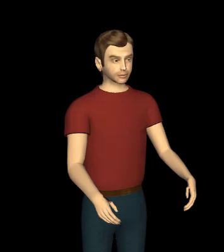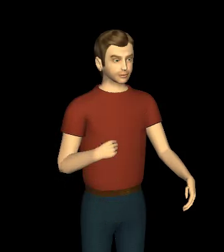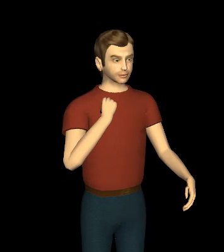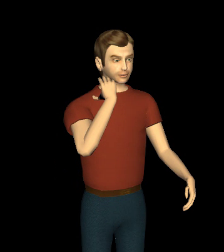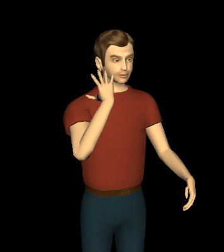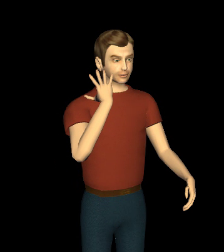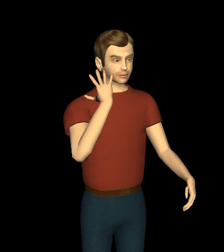أبيض